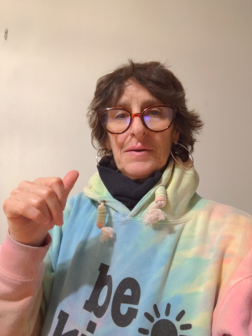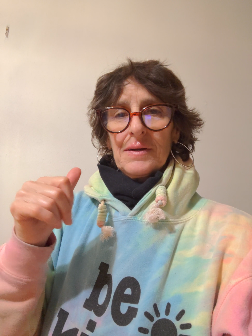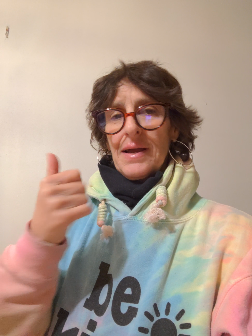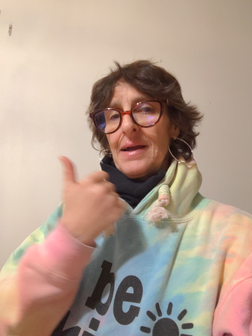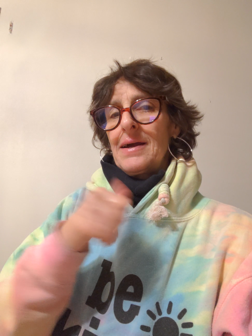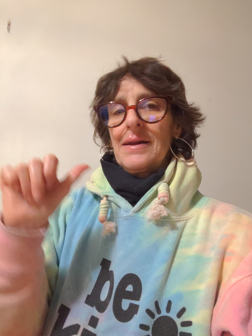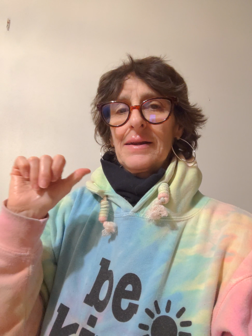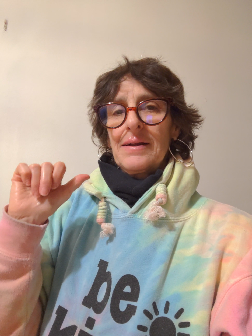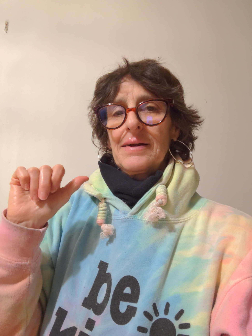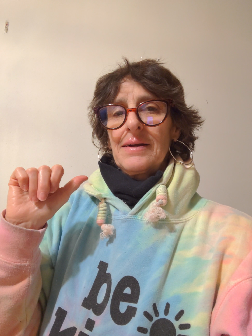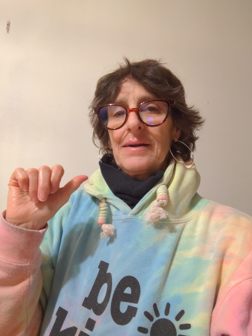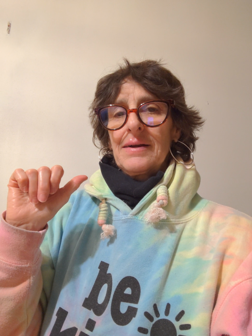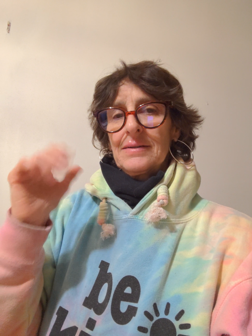any